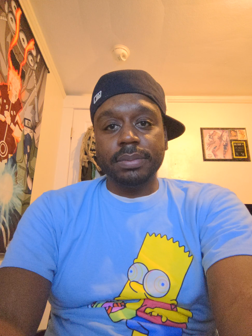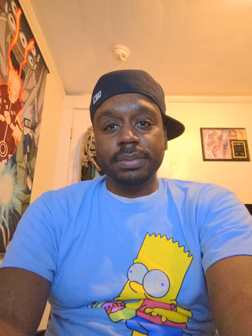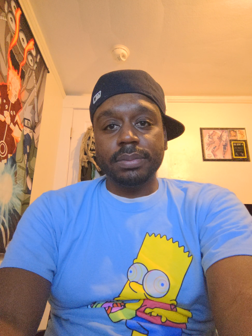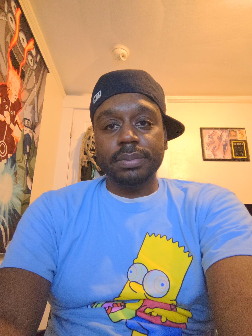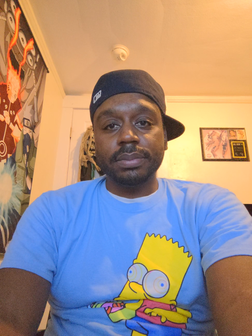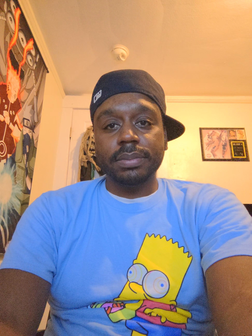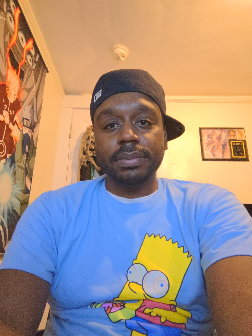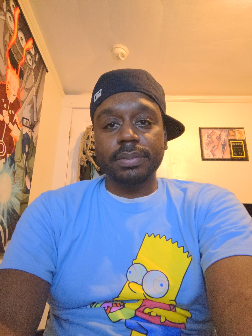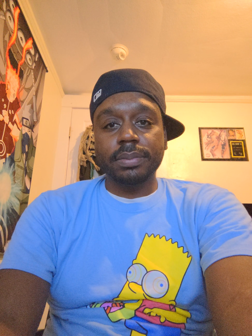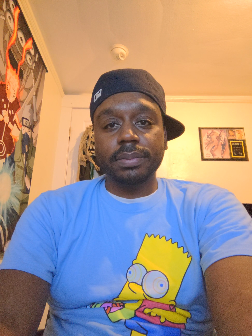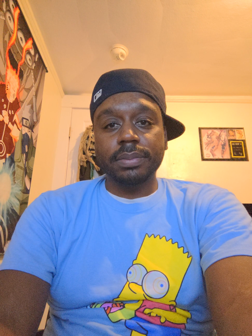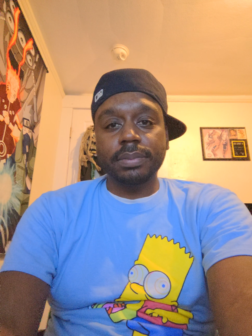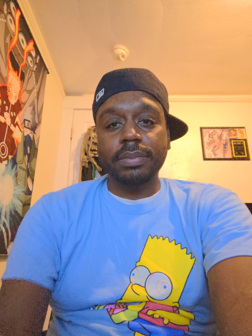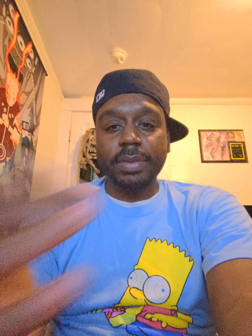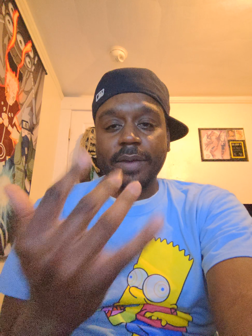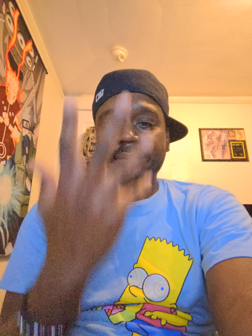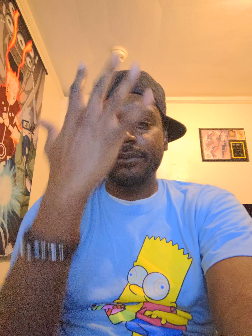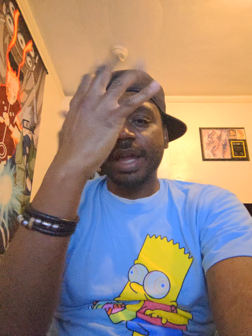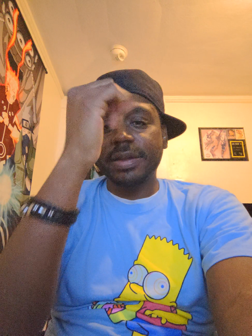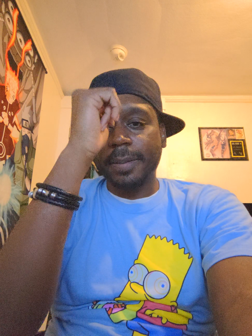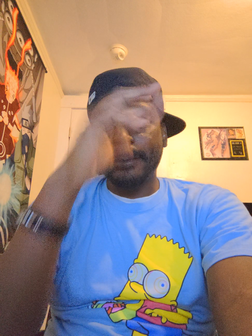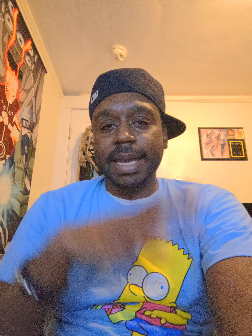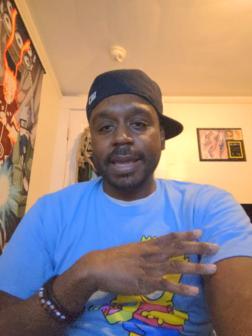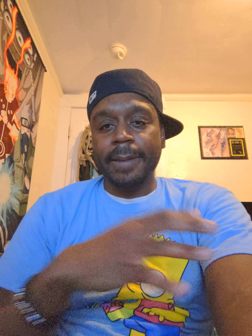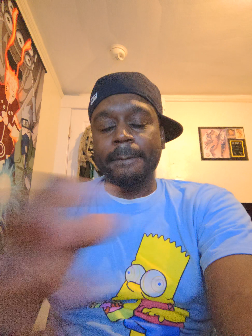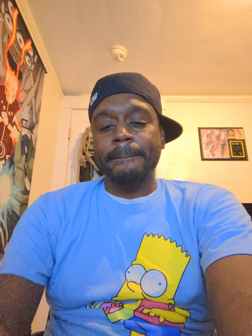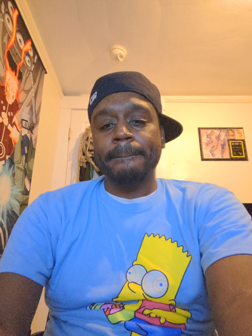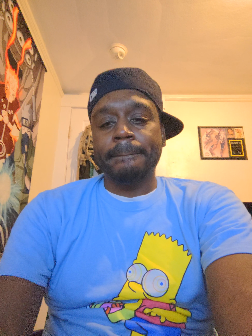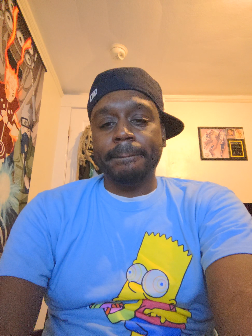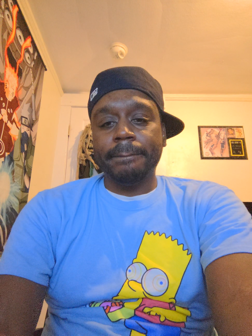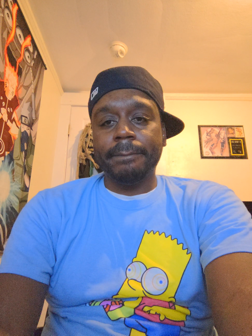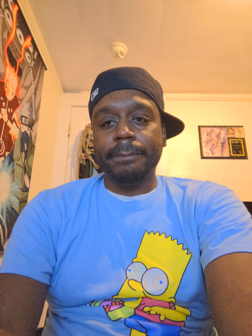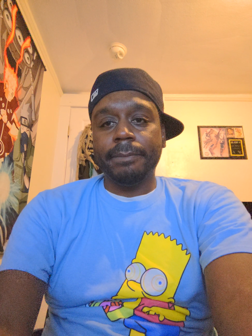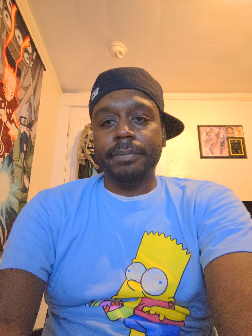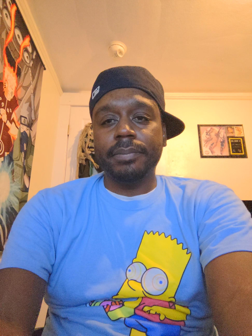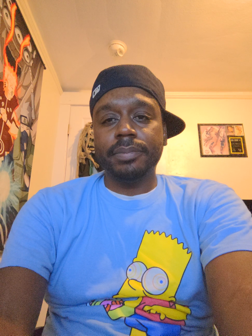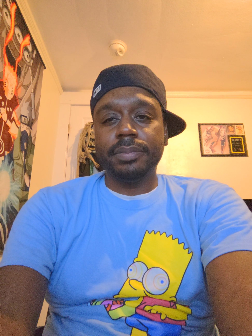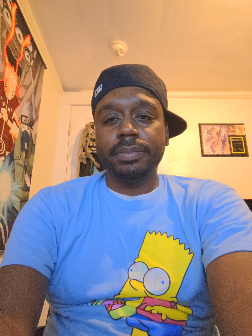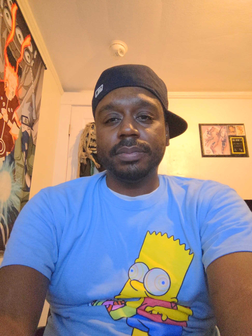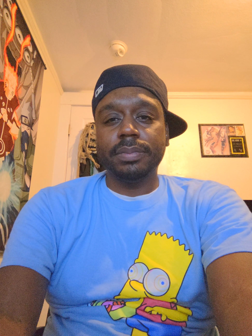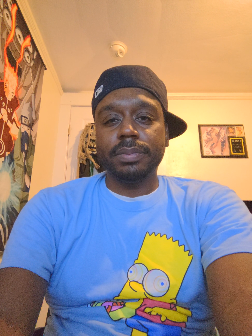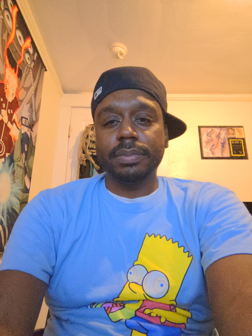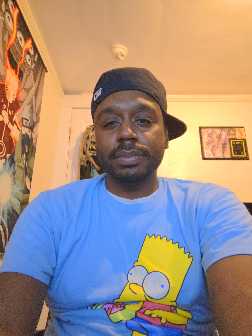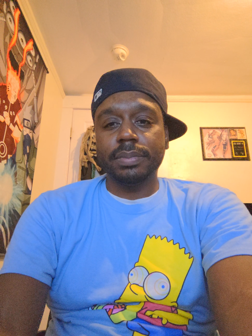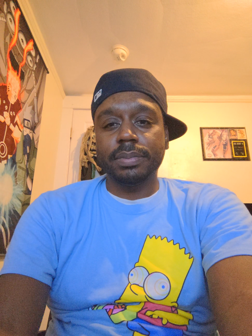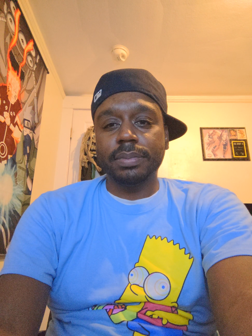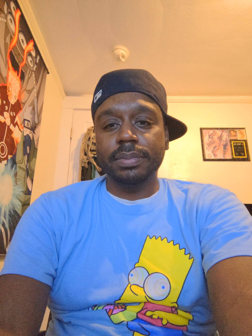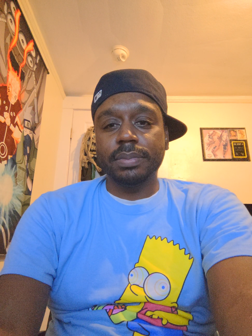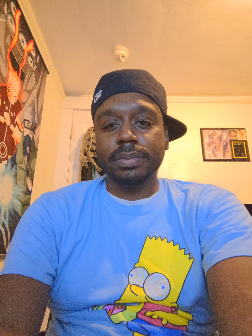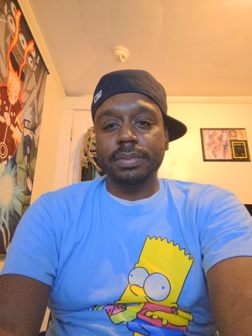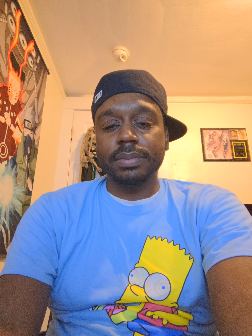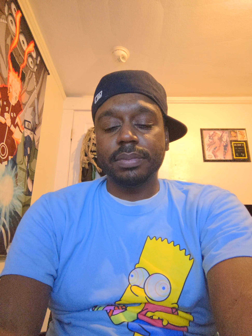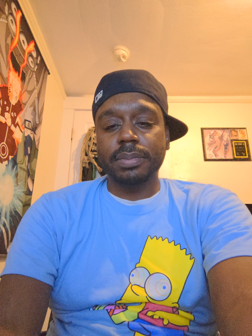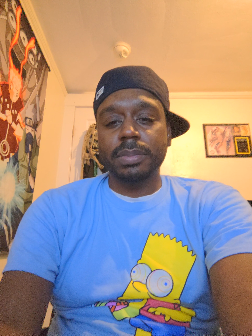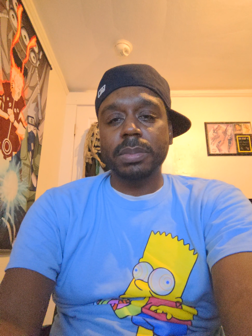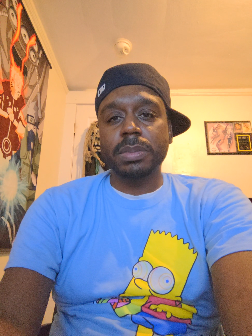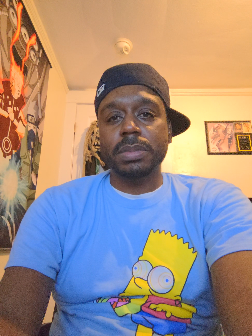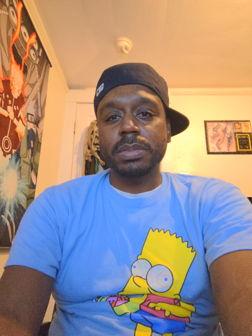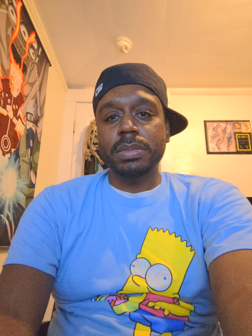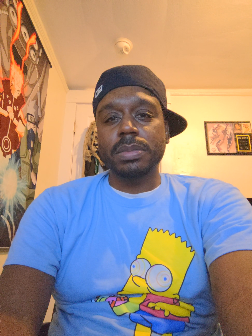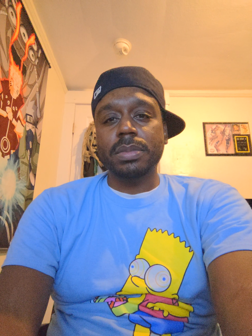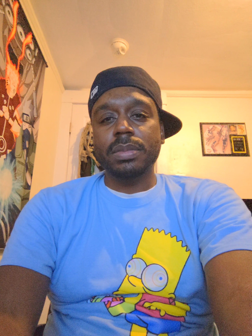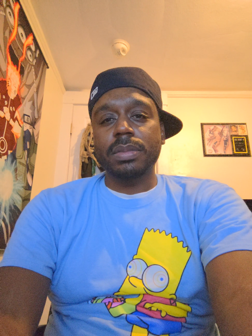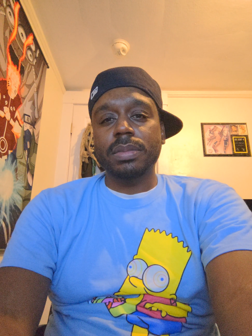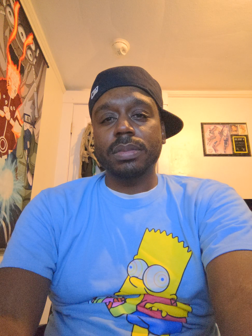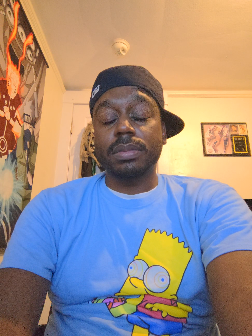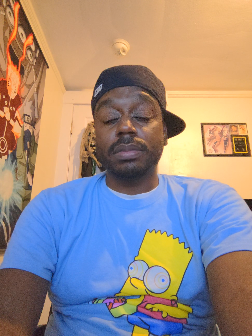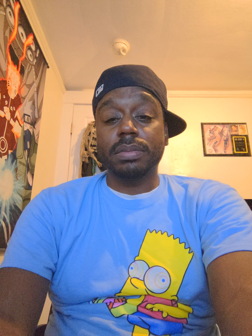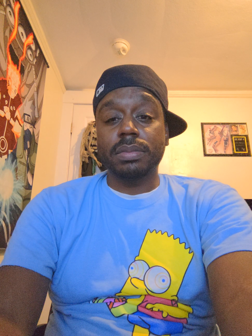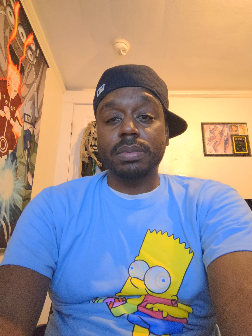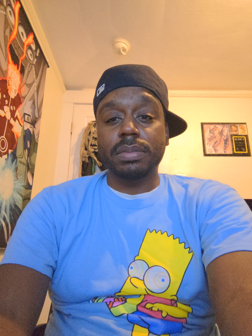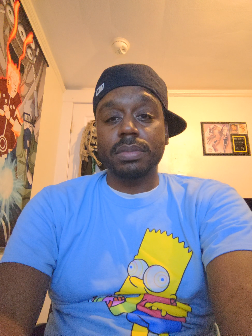fireman